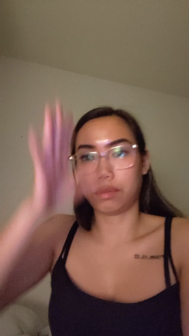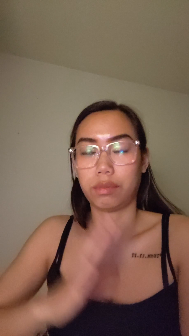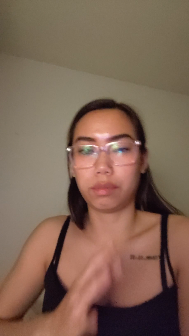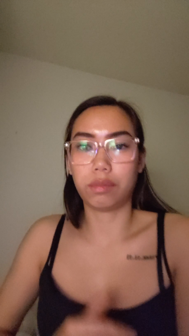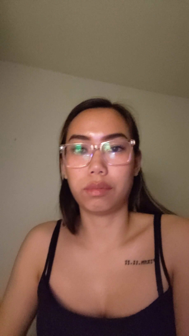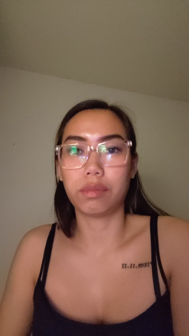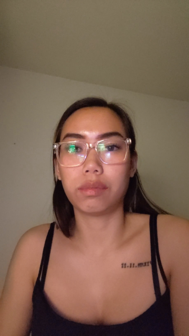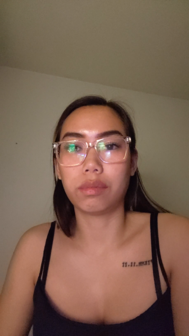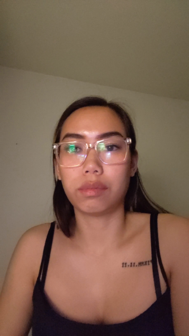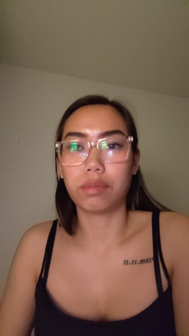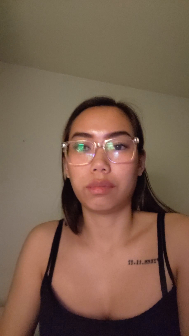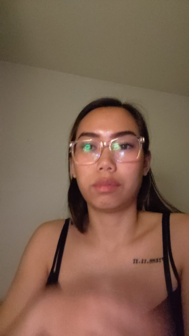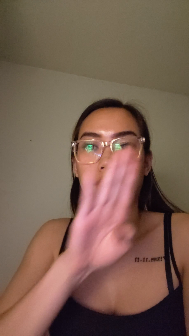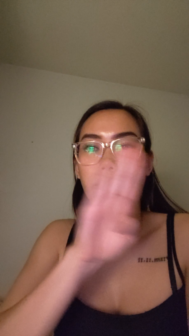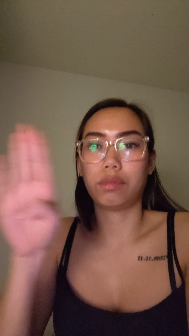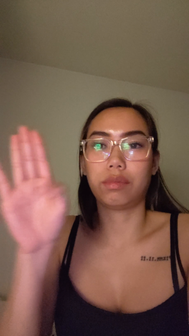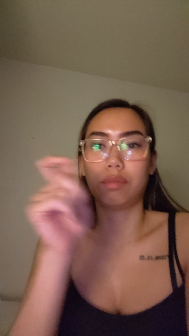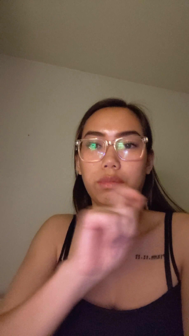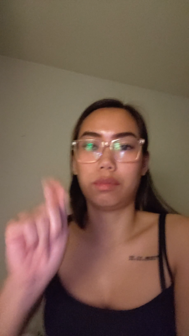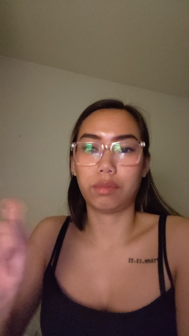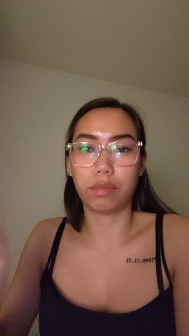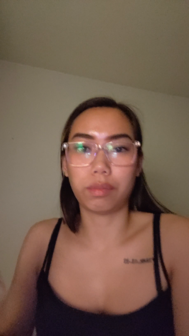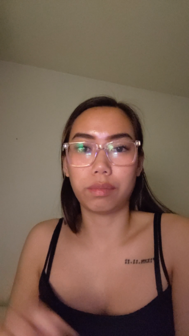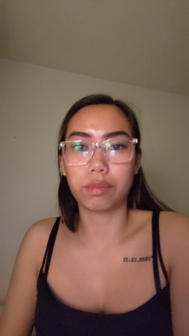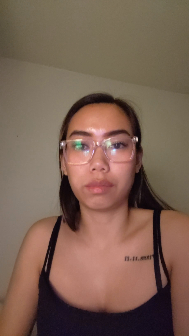chalk